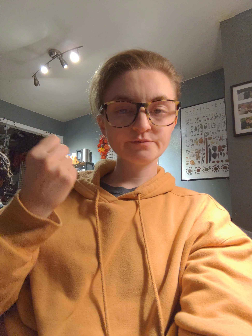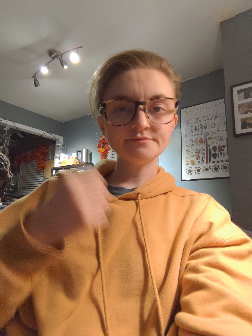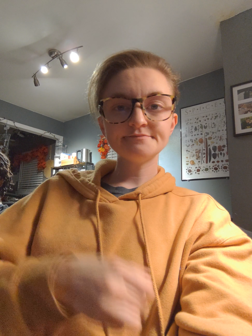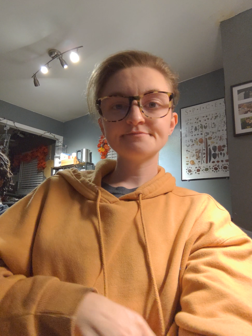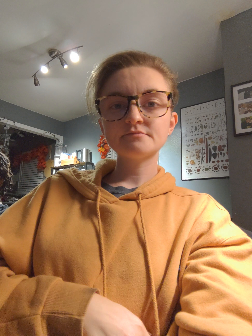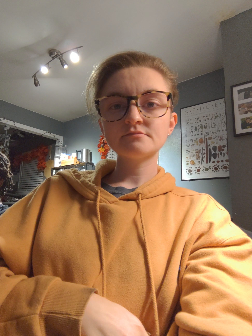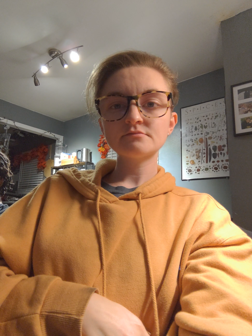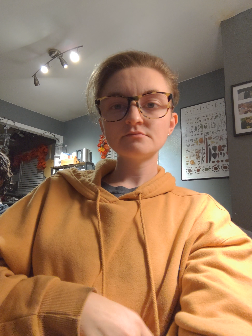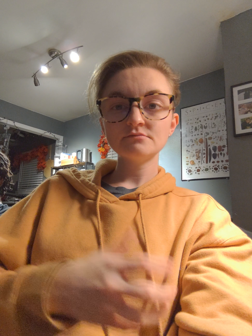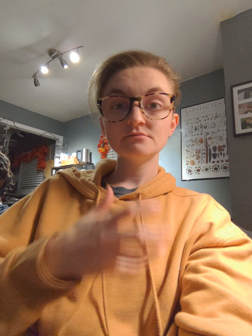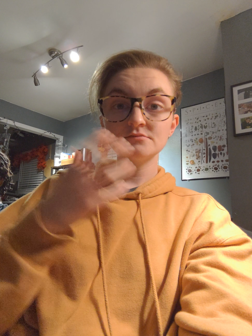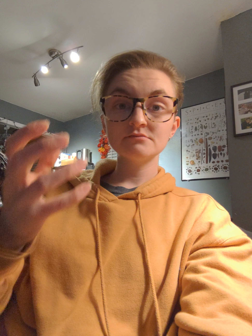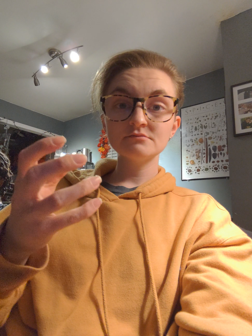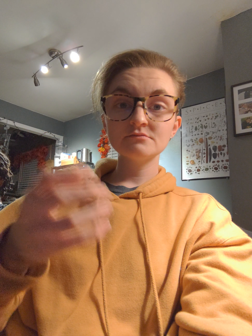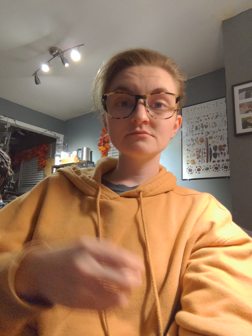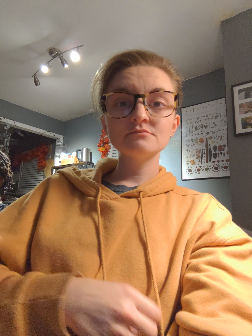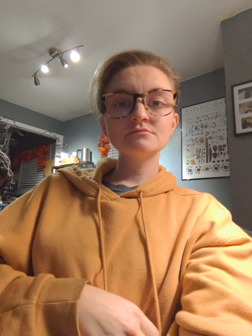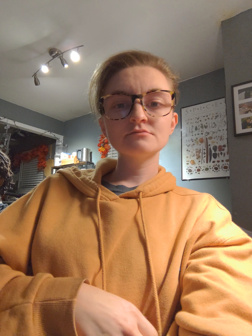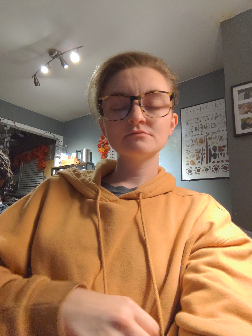a lot